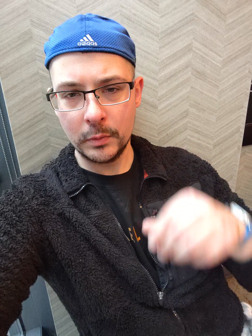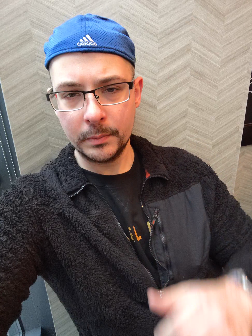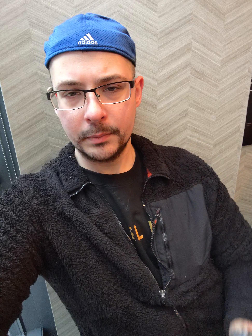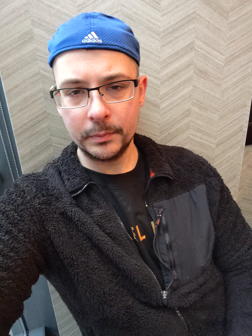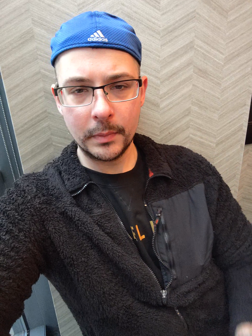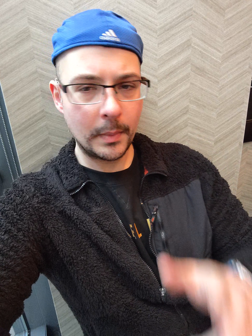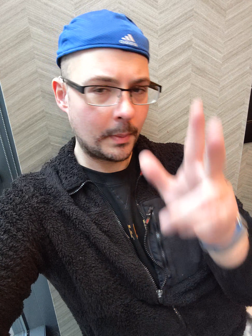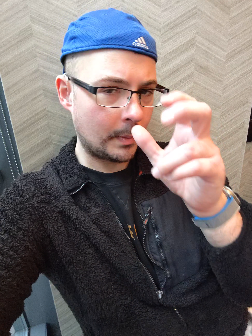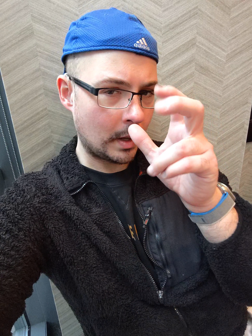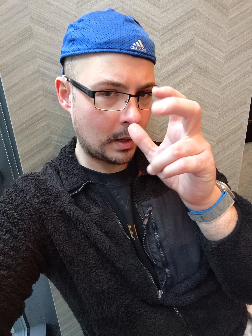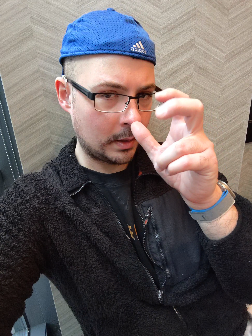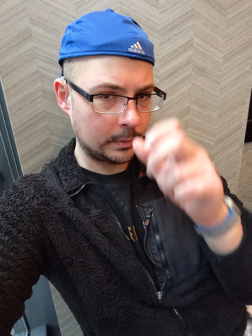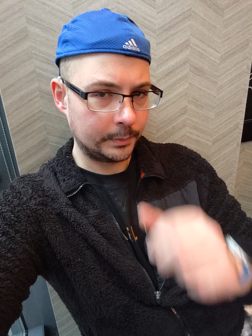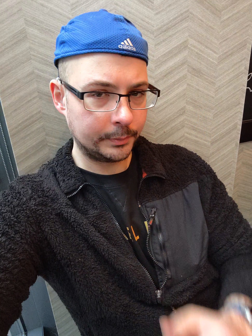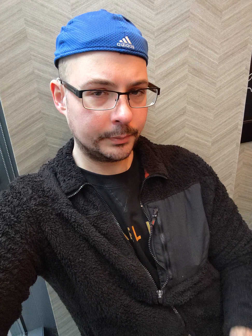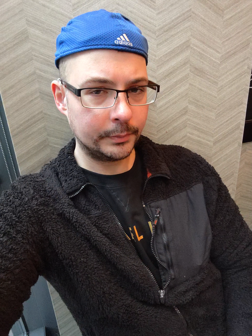bug